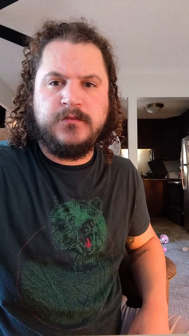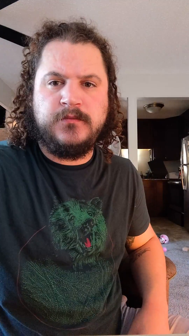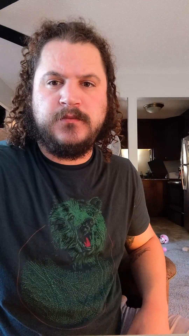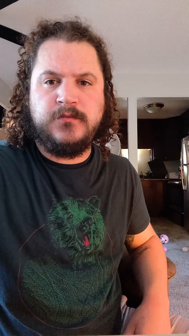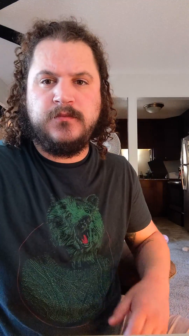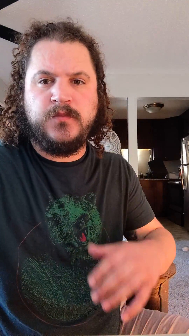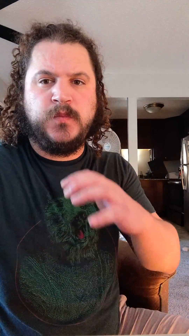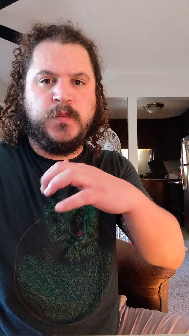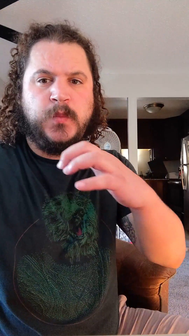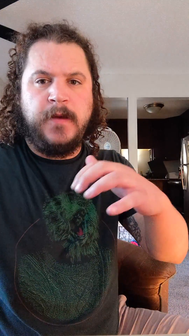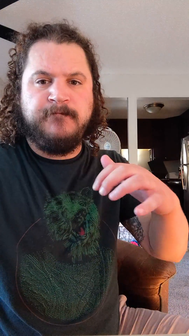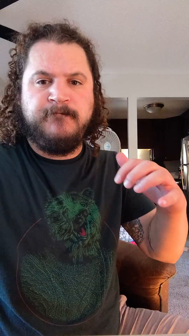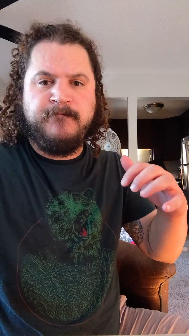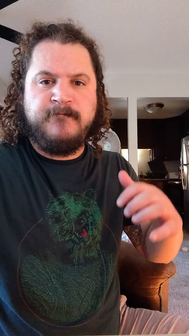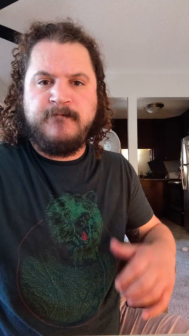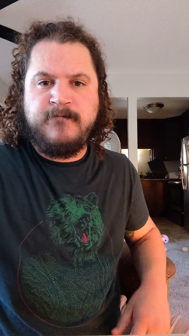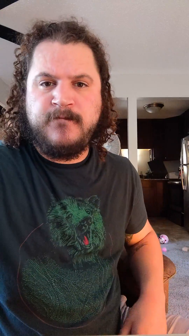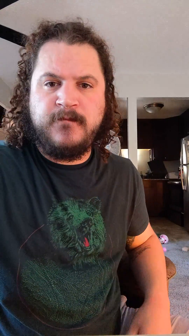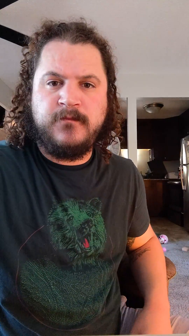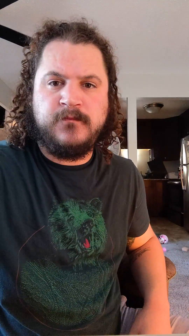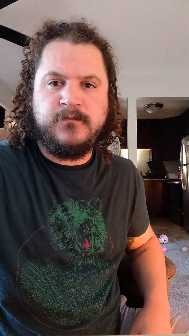grapes